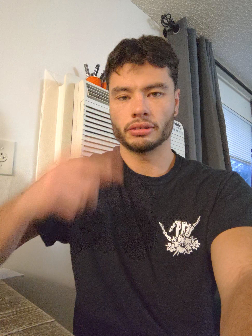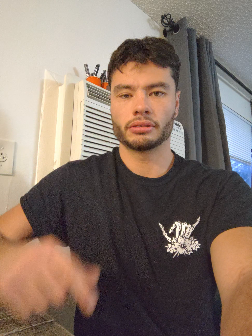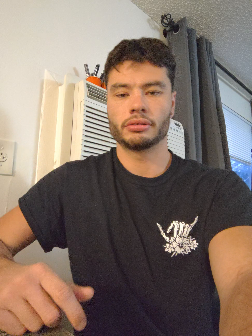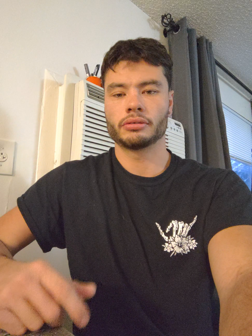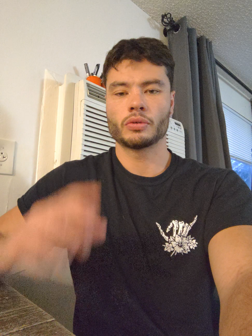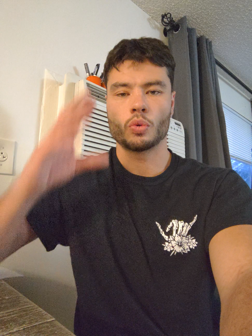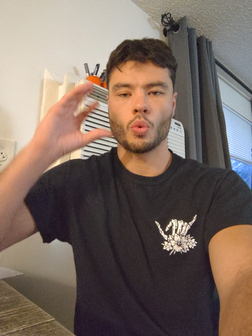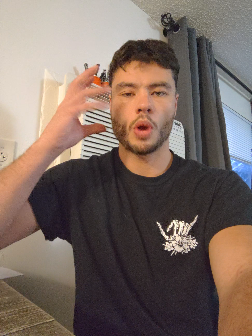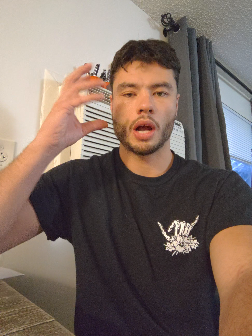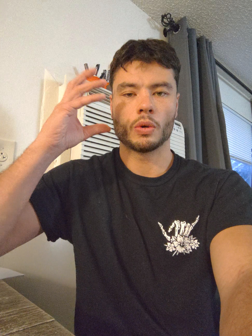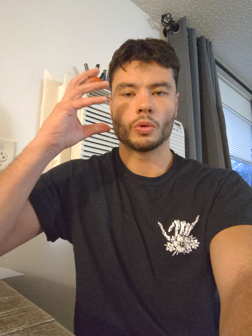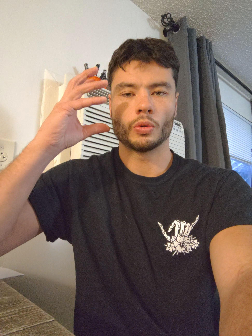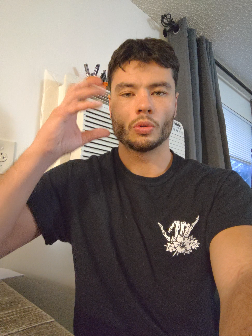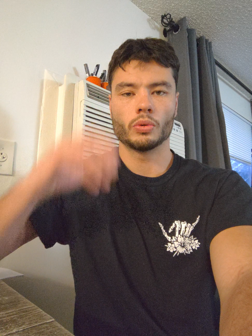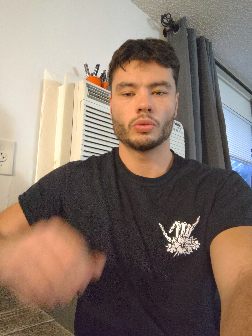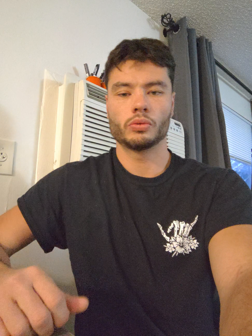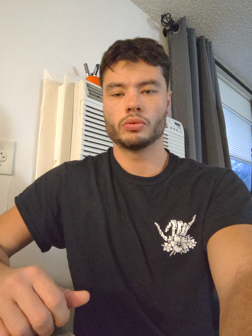radio